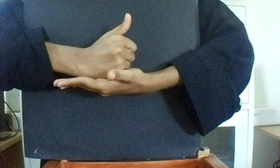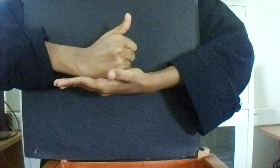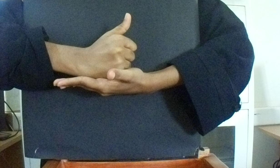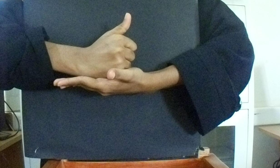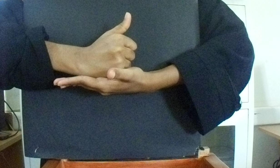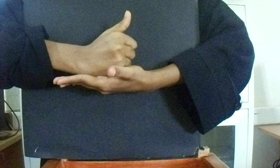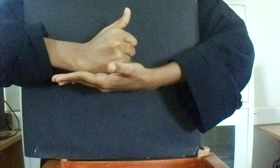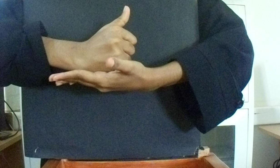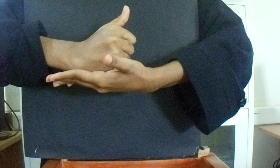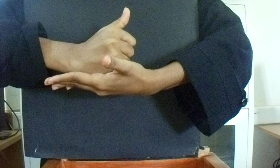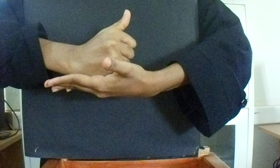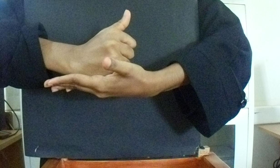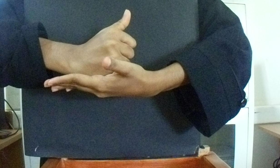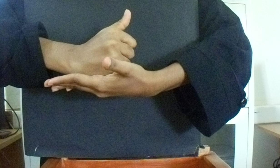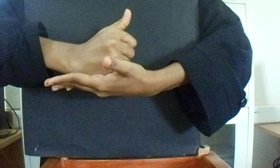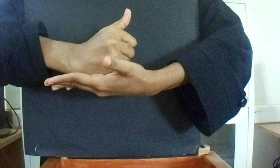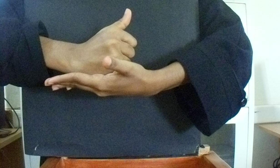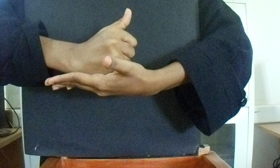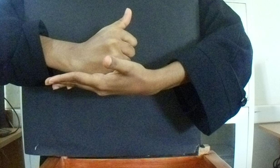help